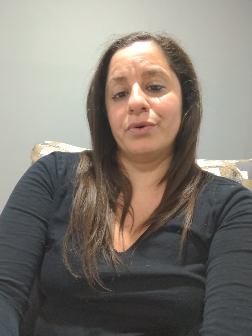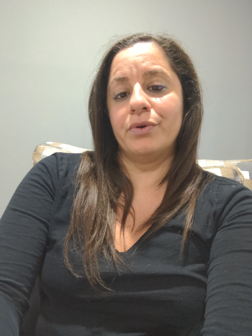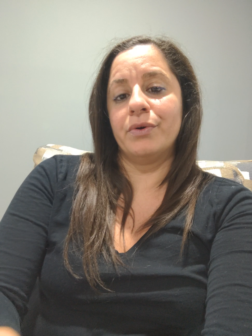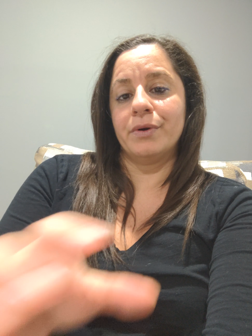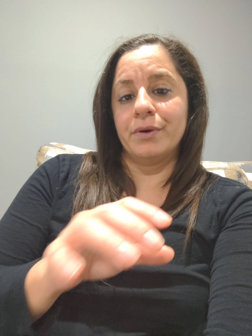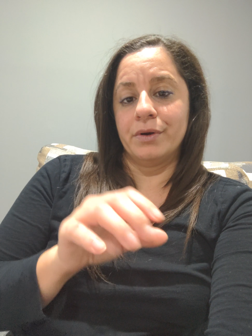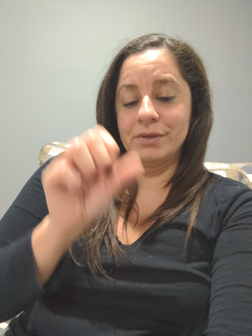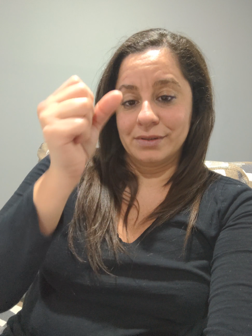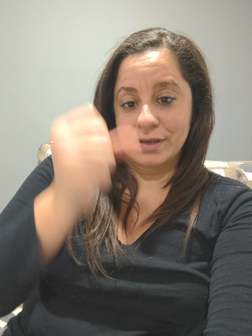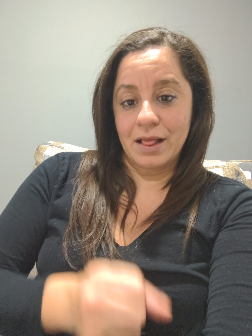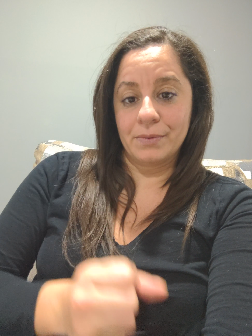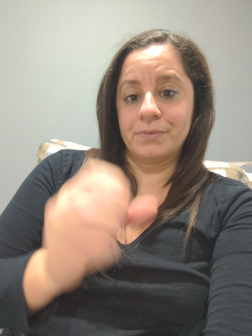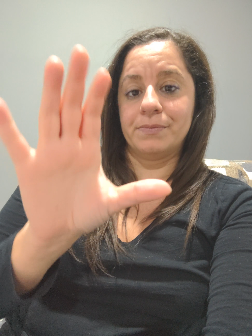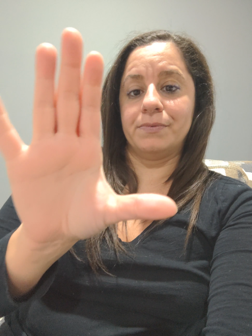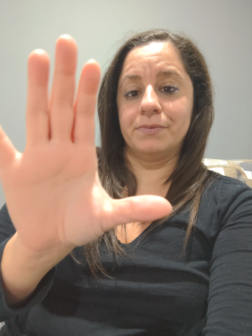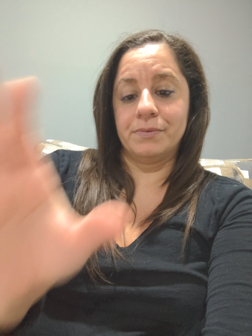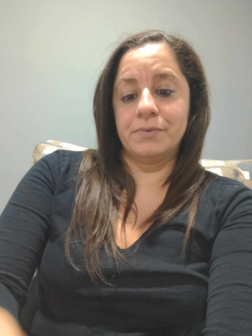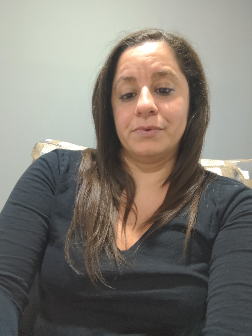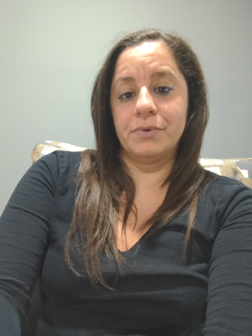mitten